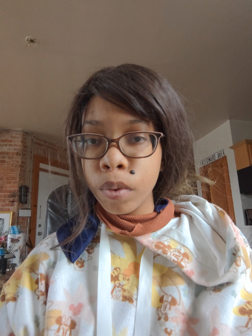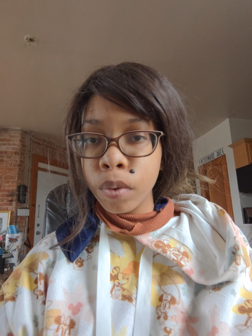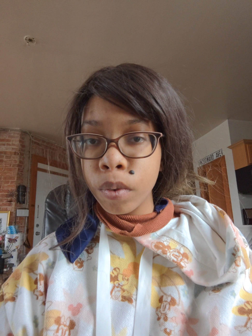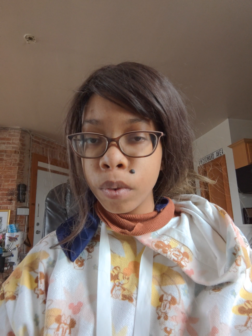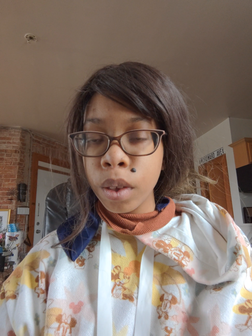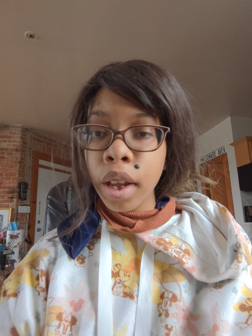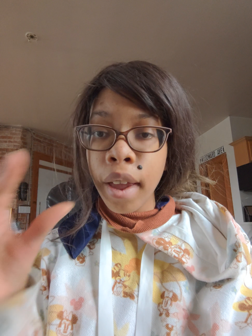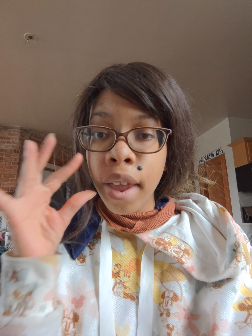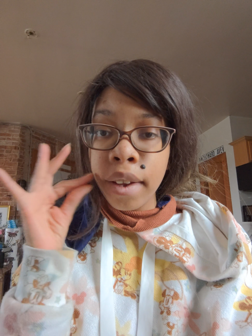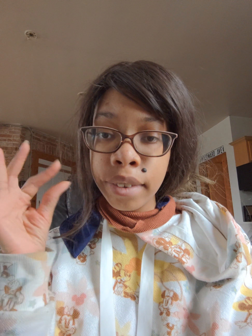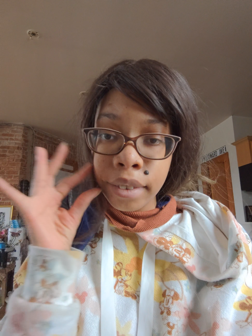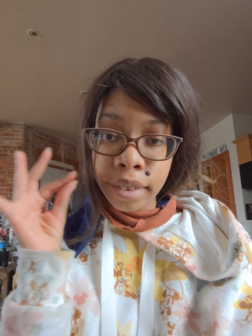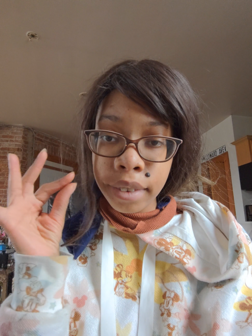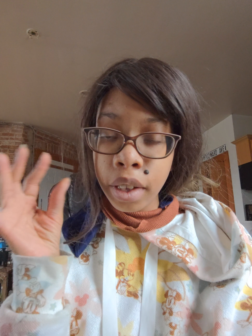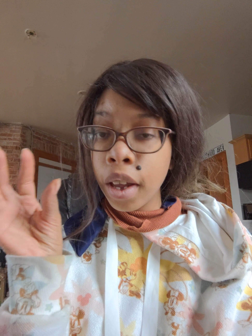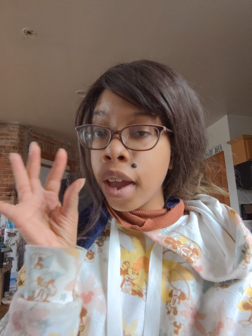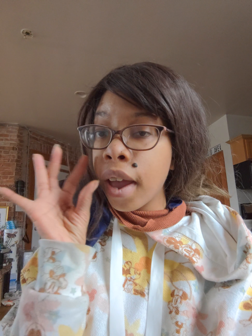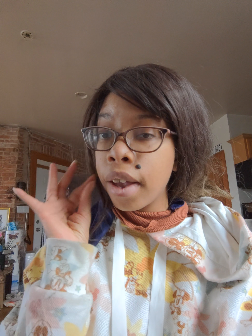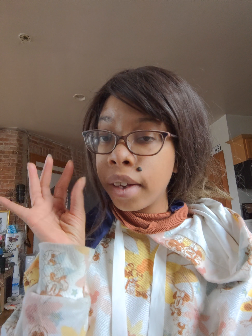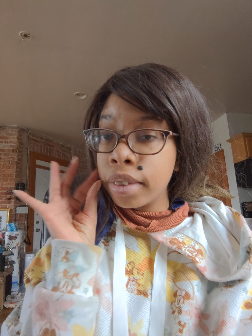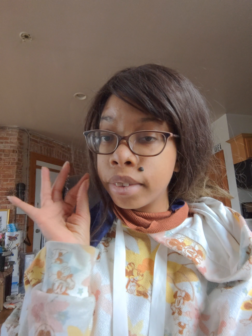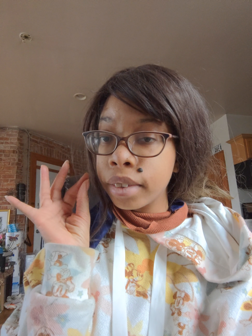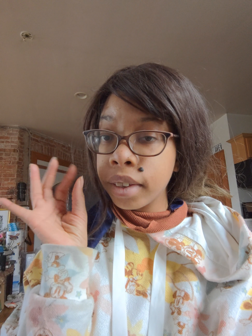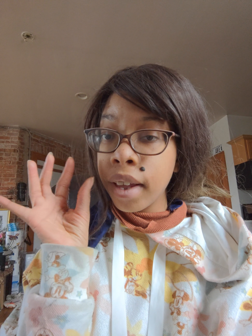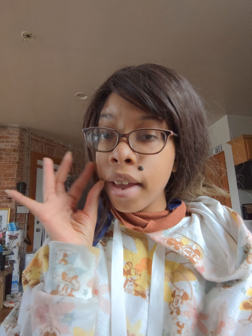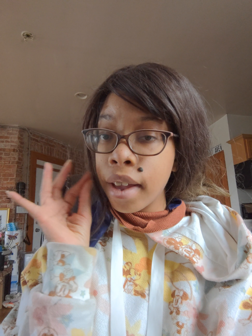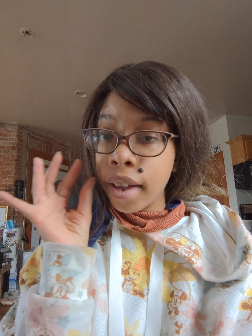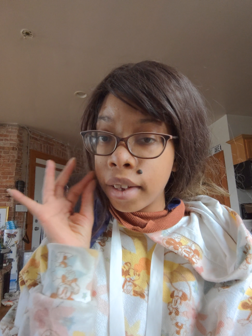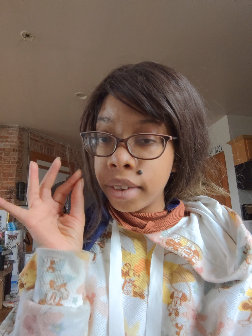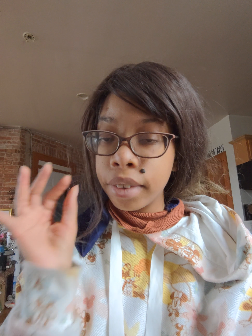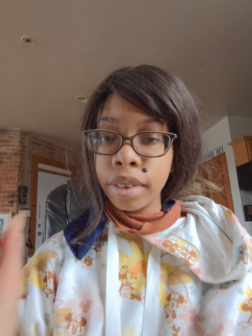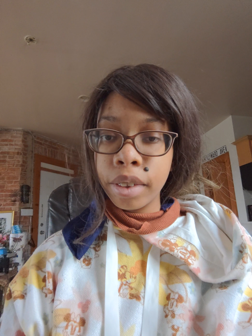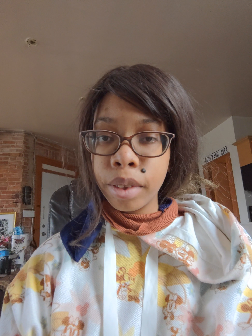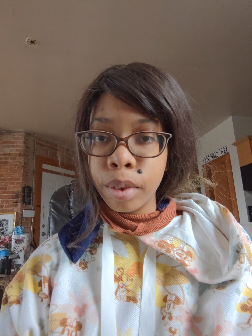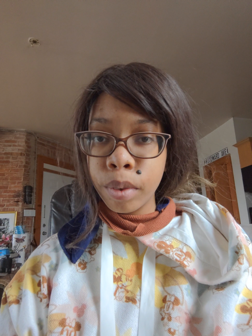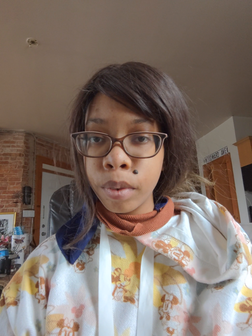cat